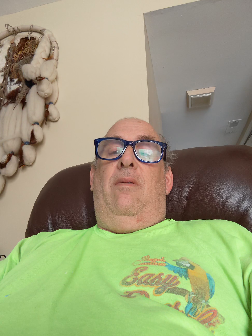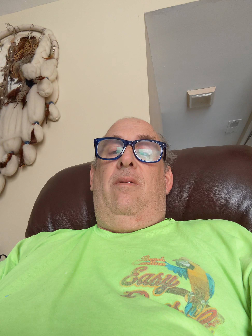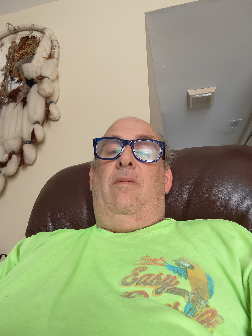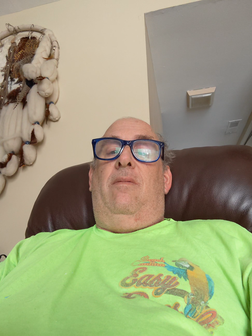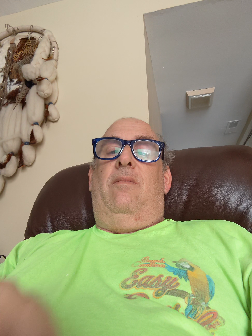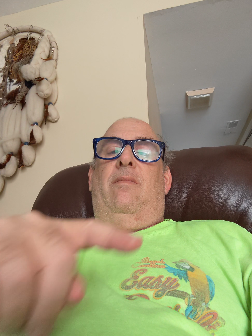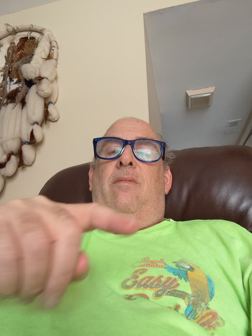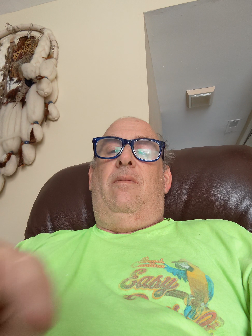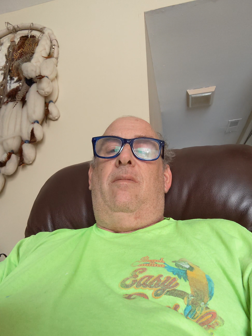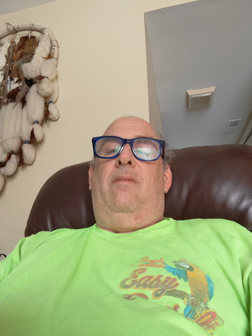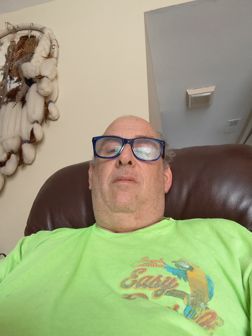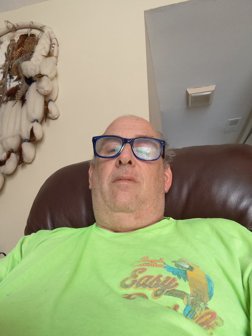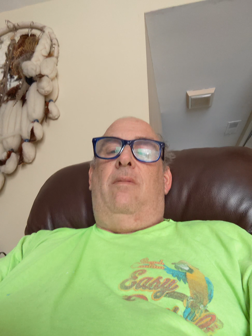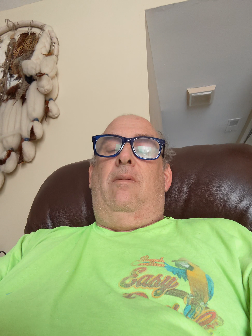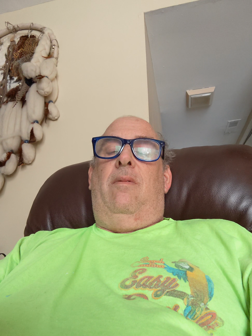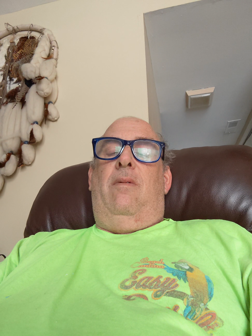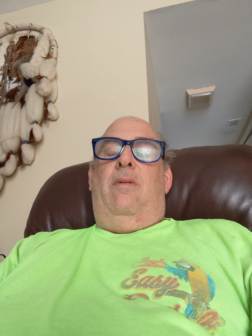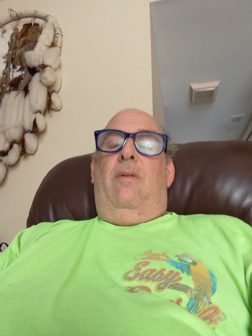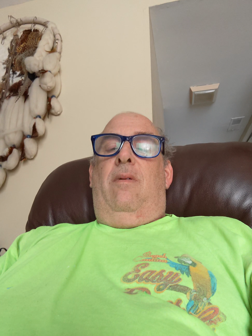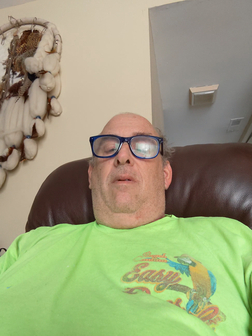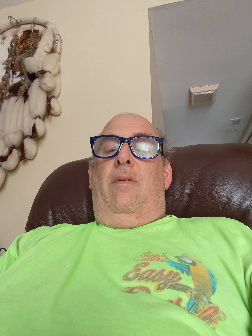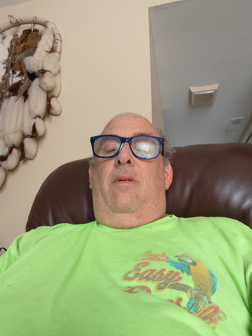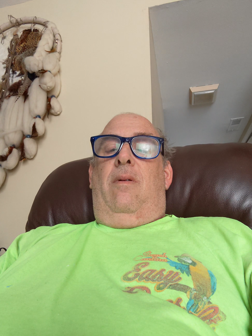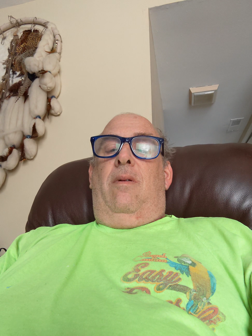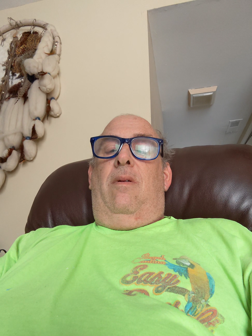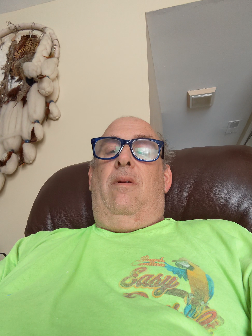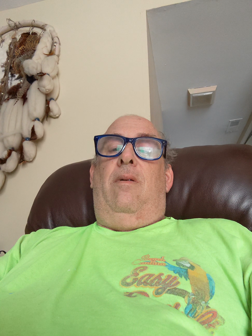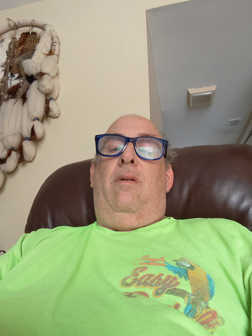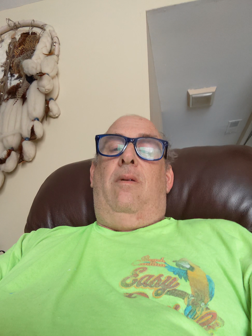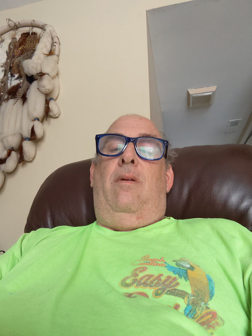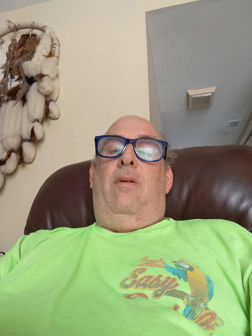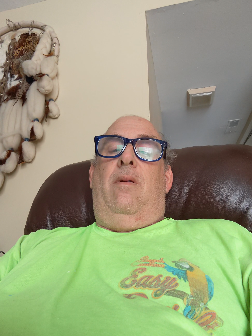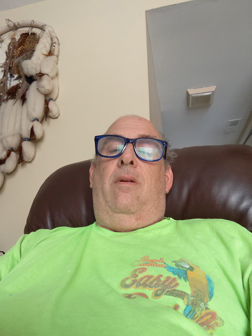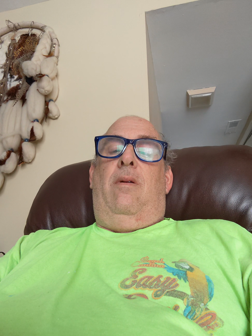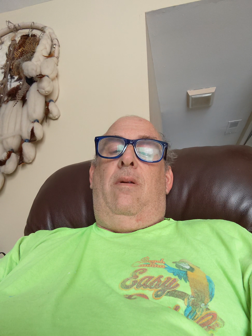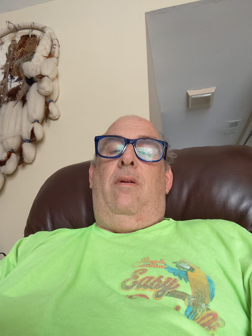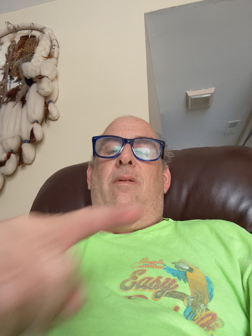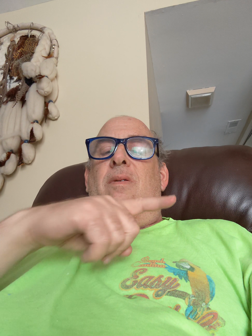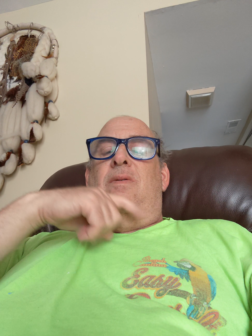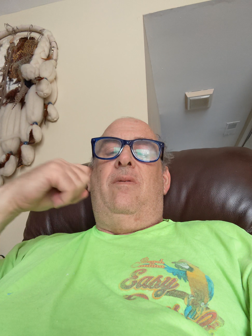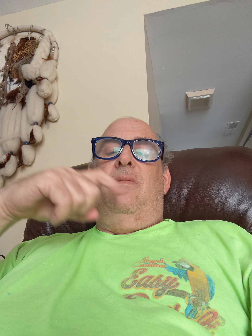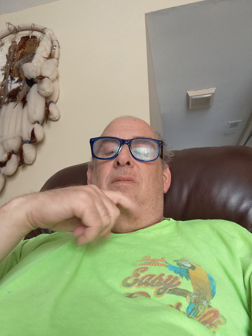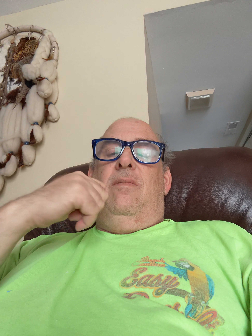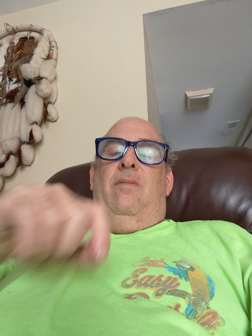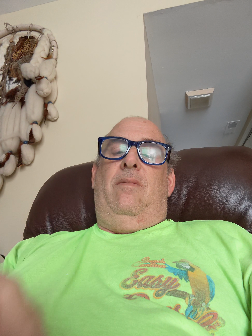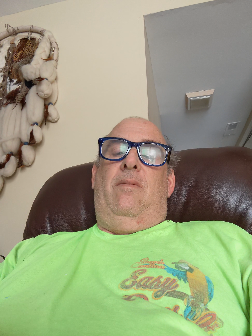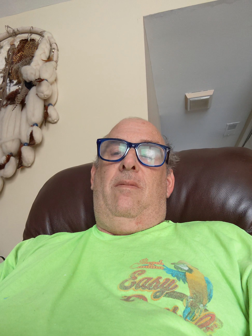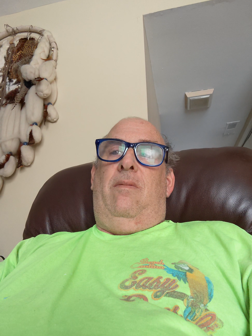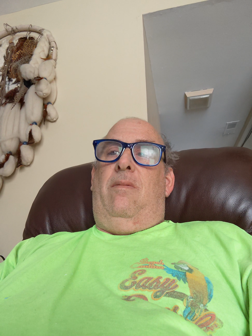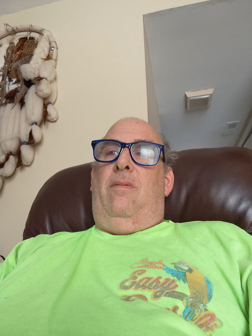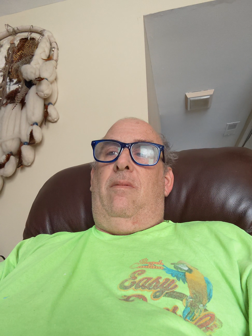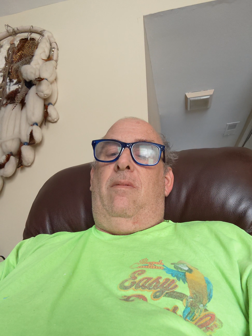dryer